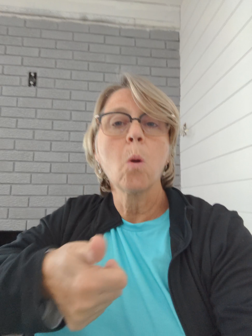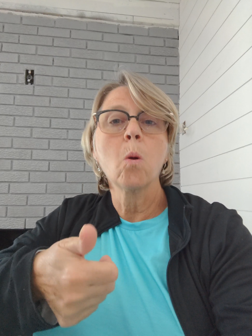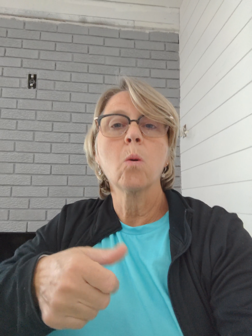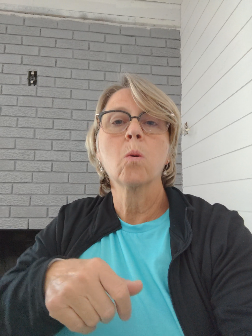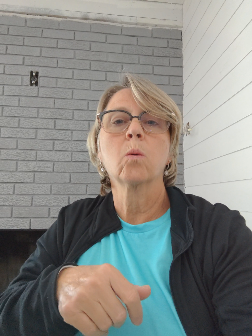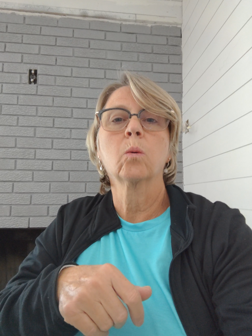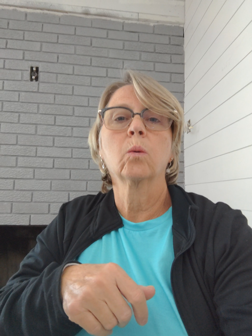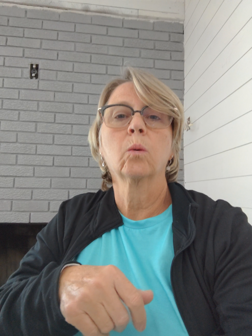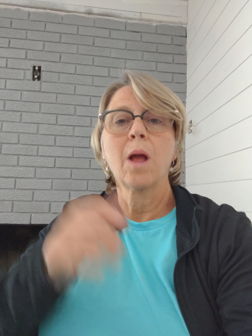tomorrow